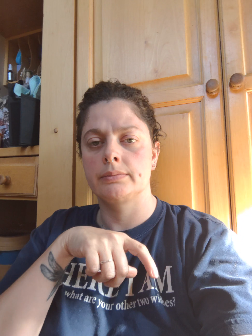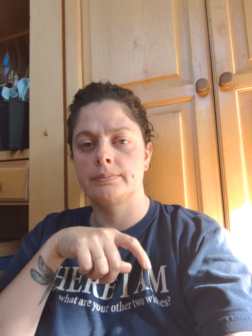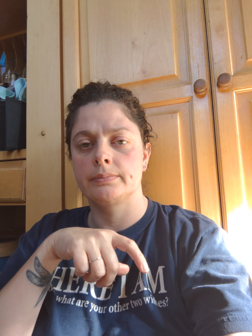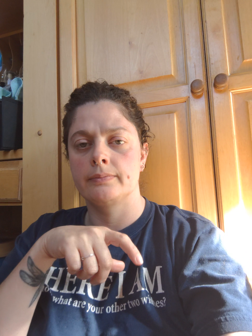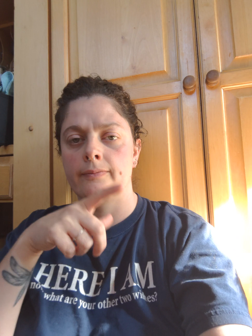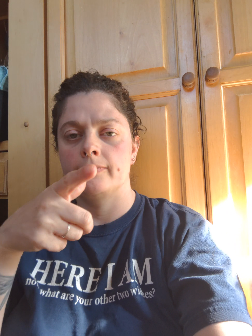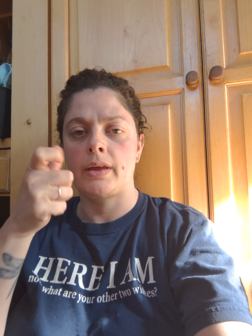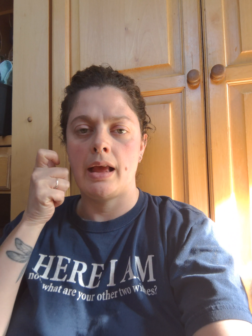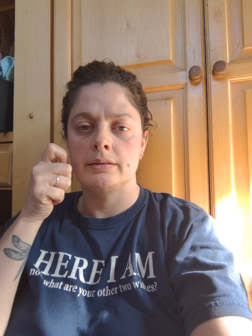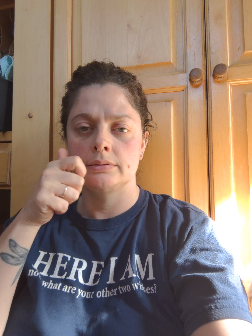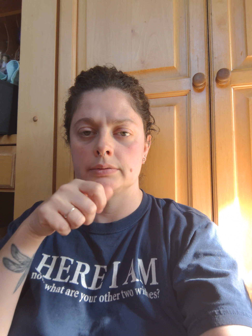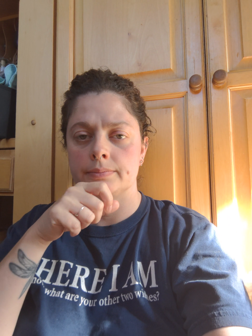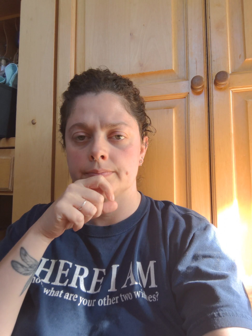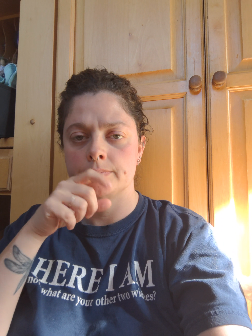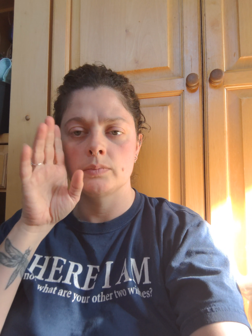fast